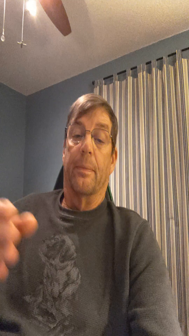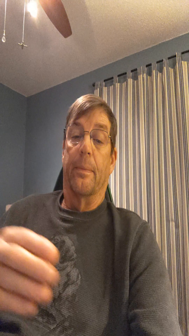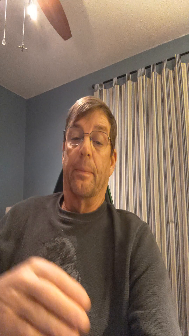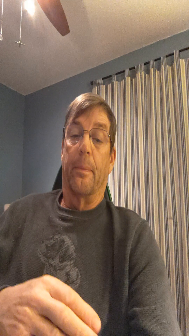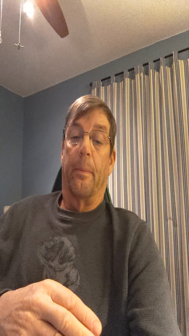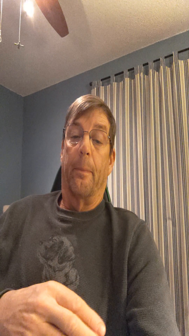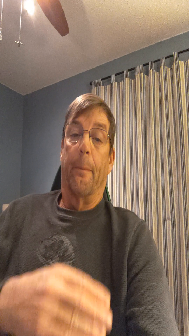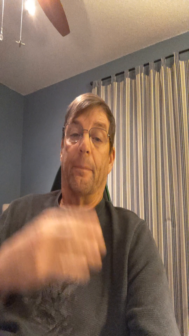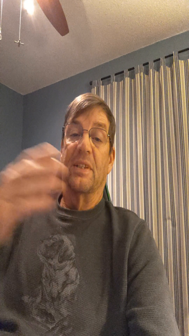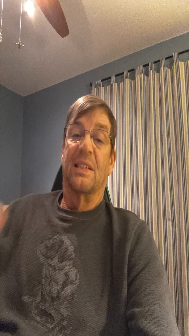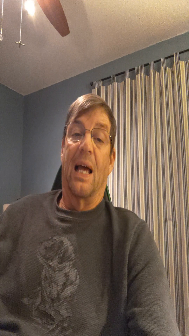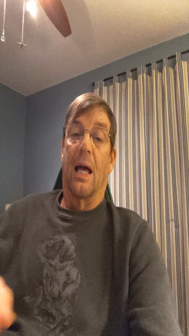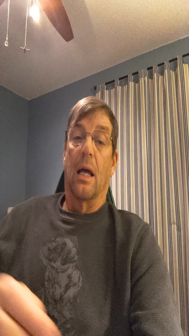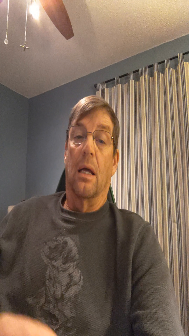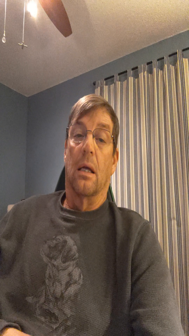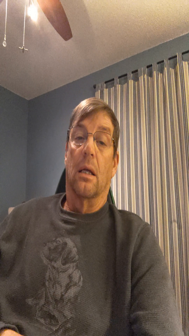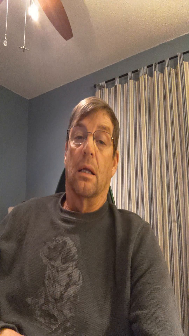beside